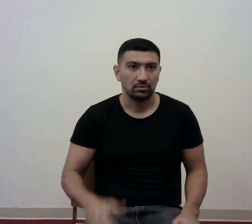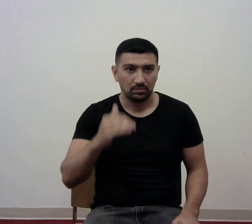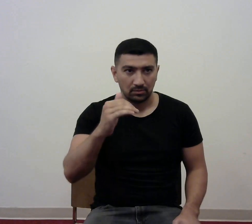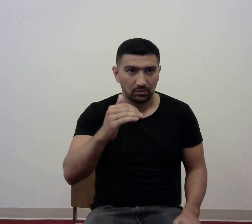siz